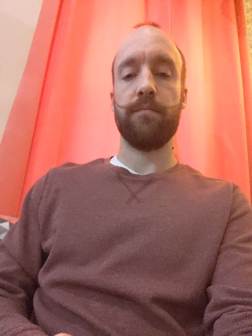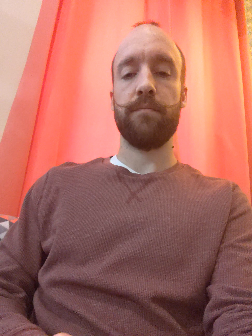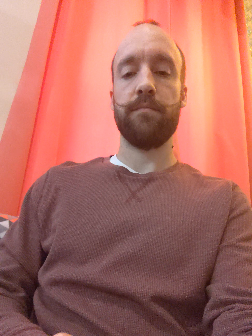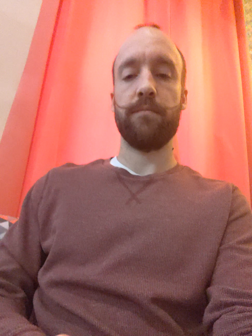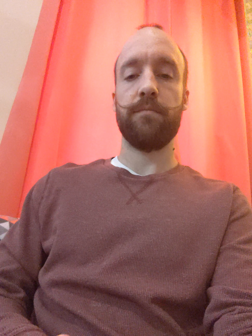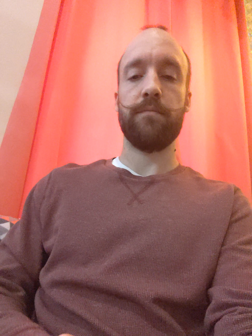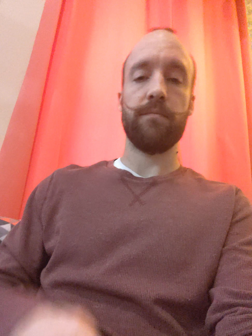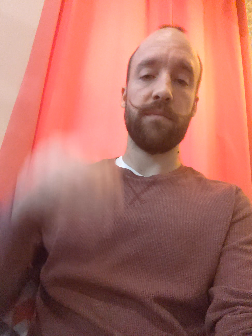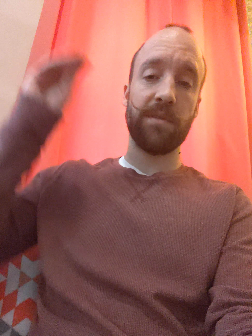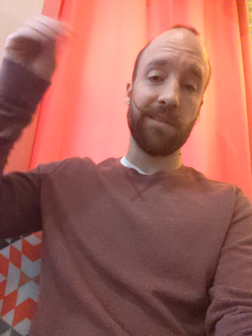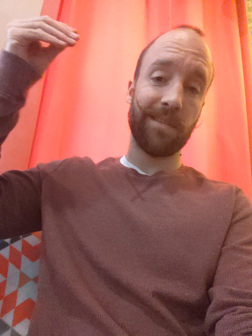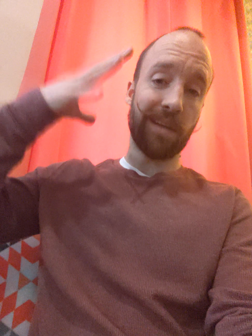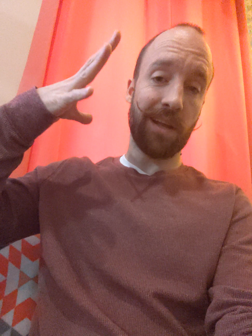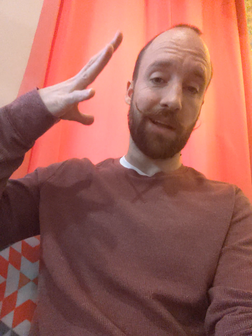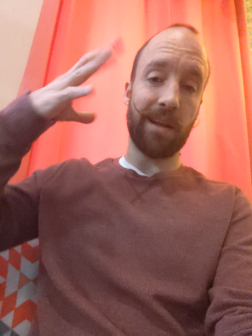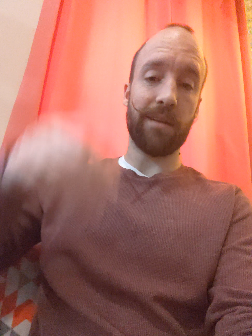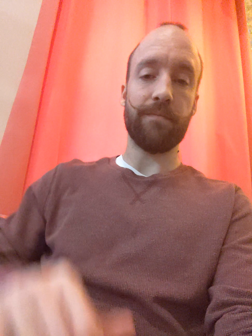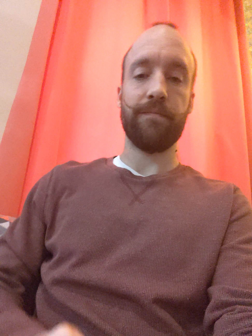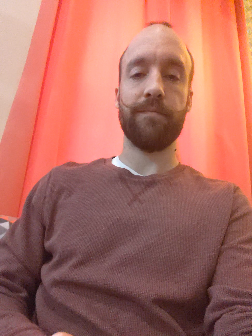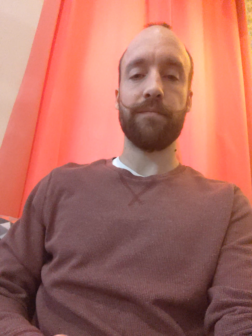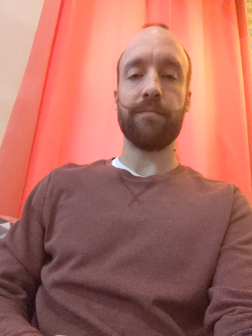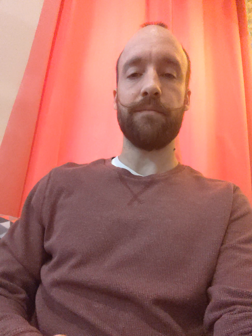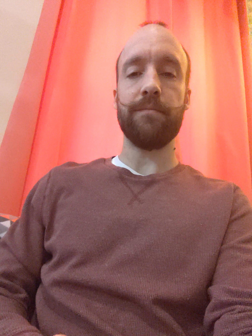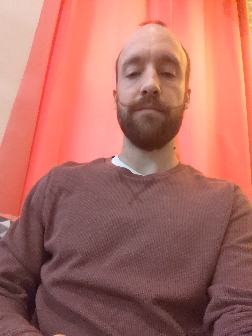sun